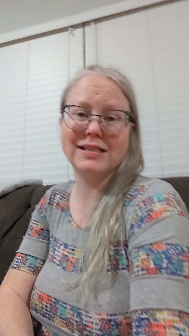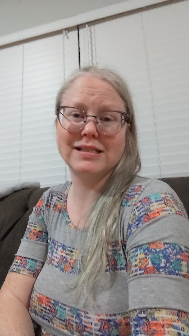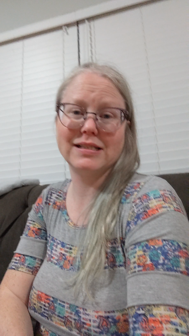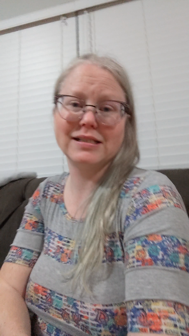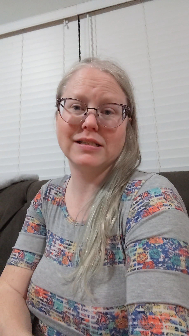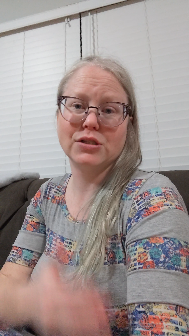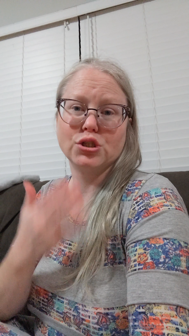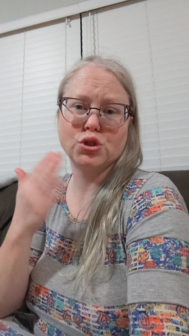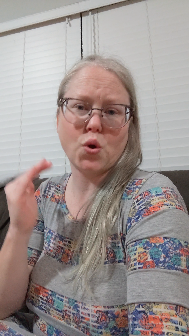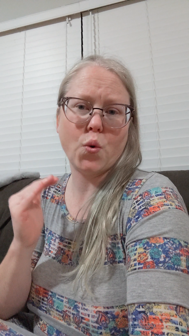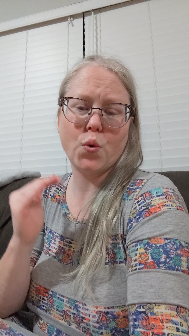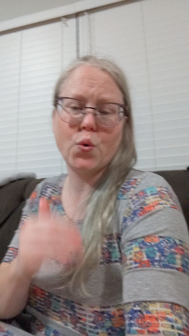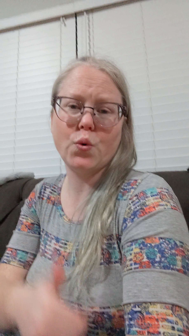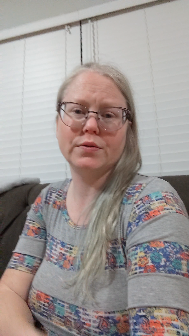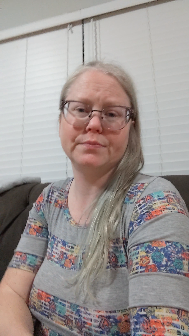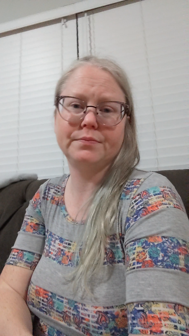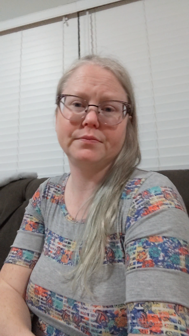short